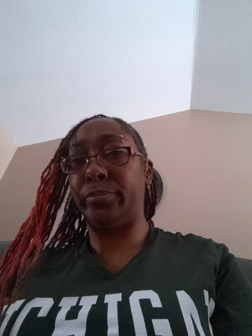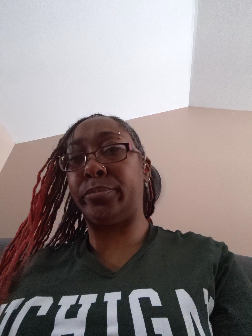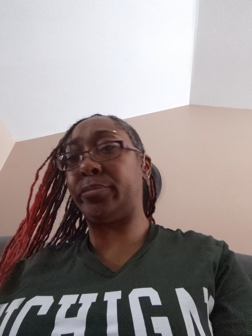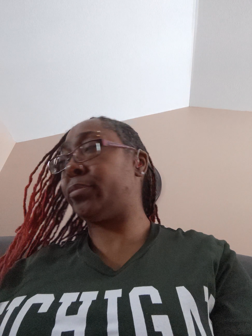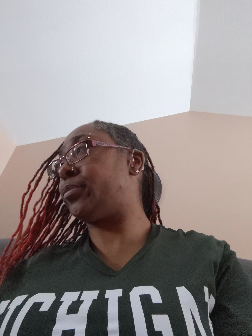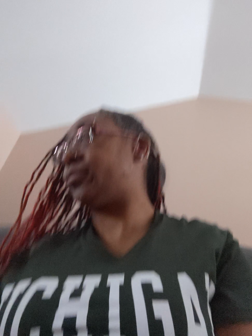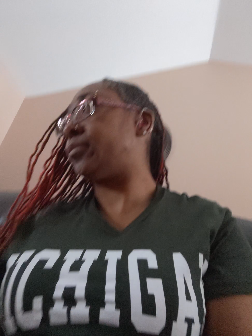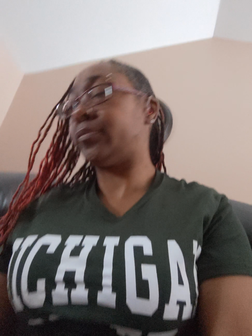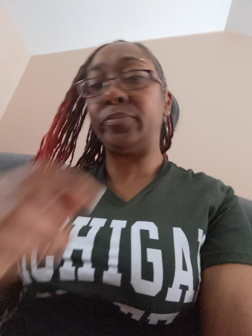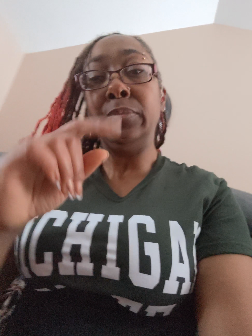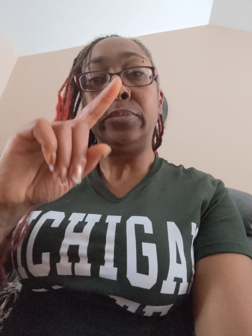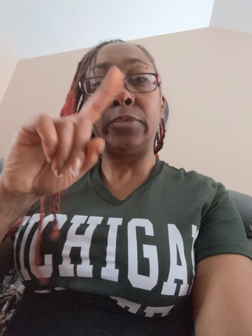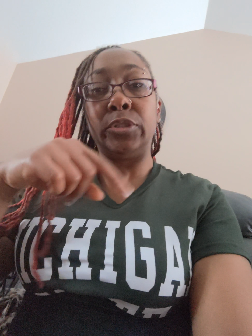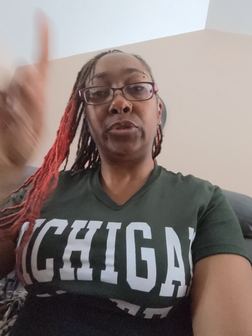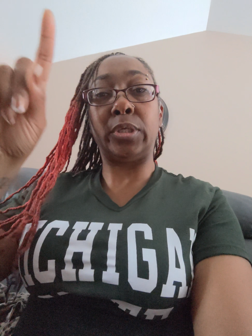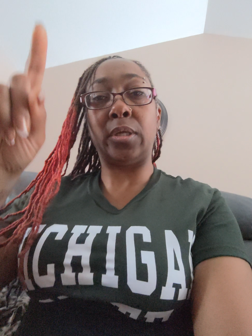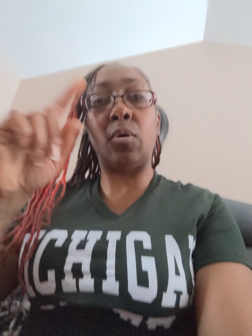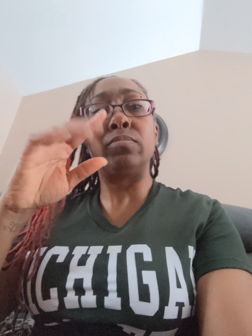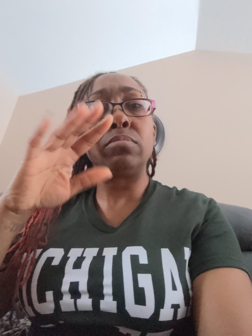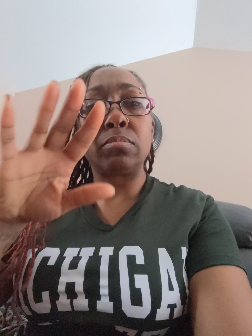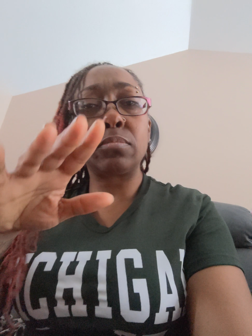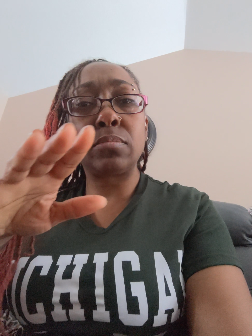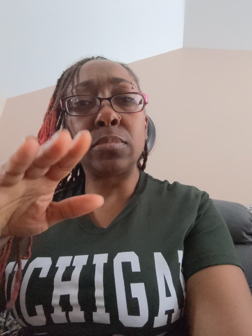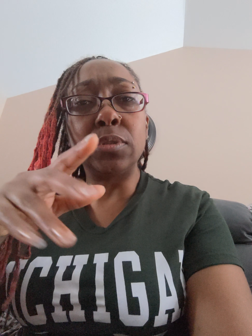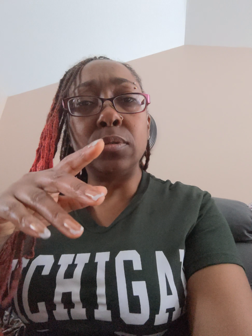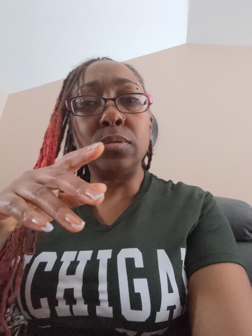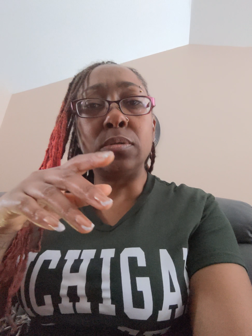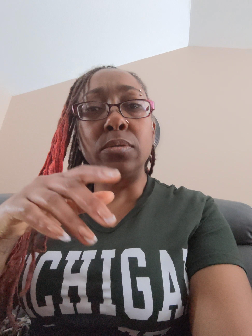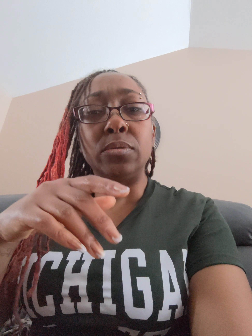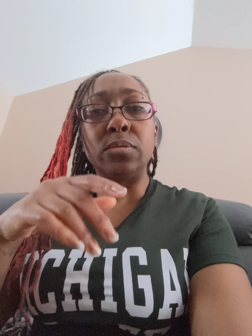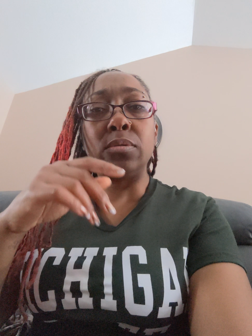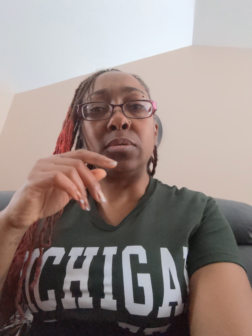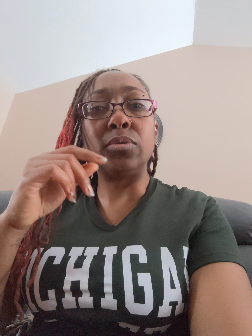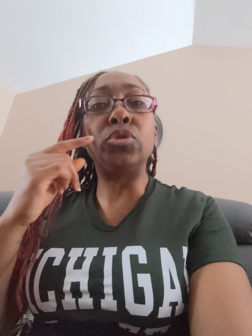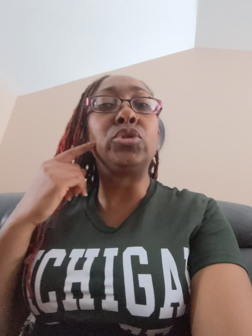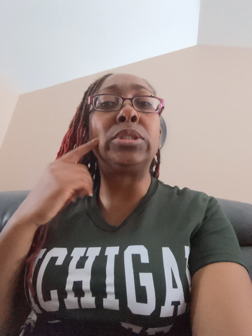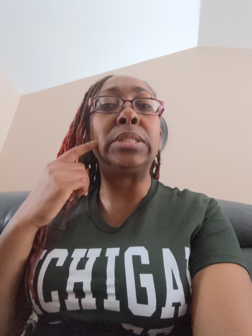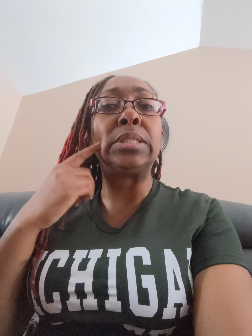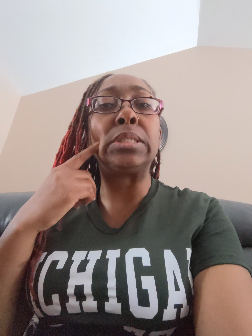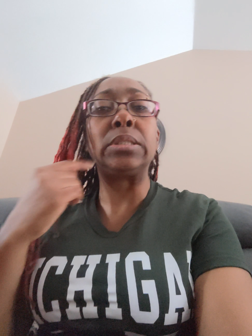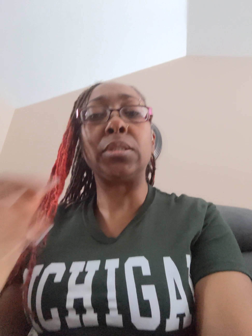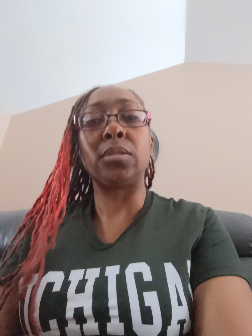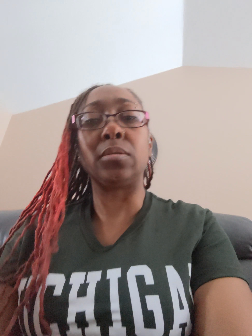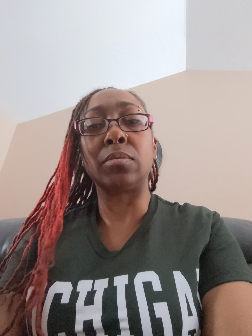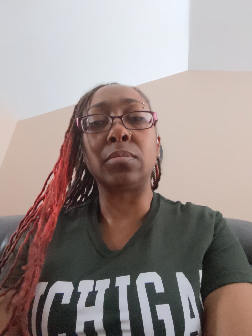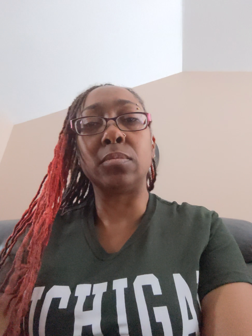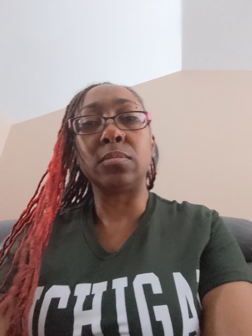cheek